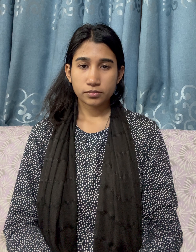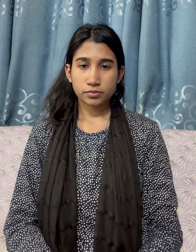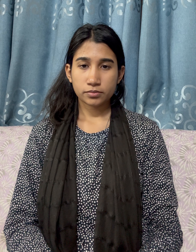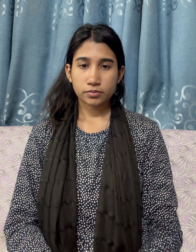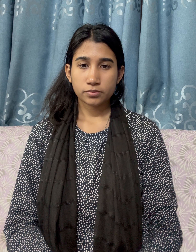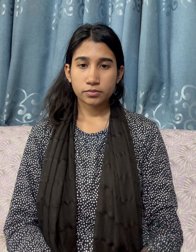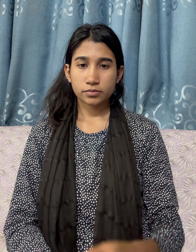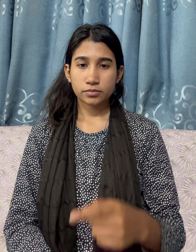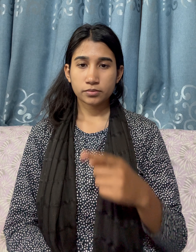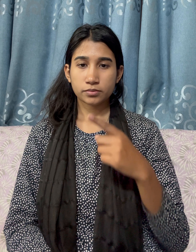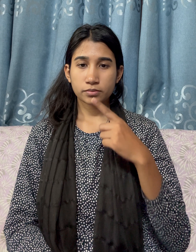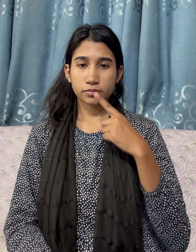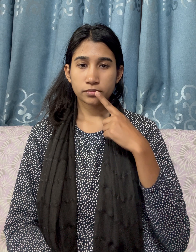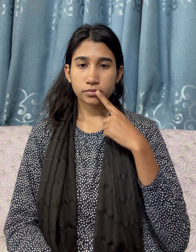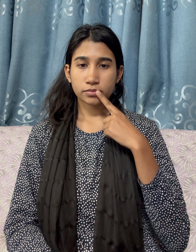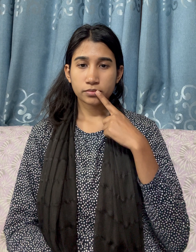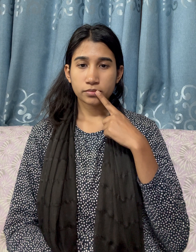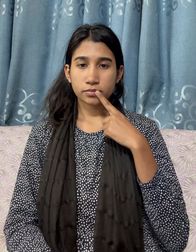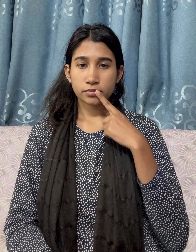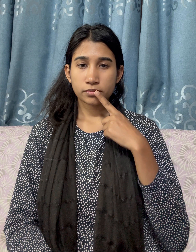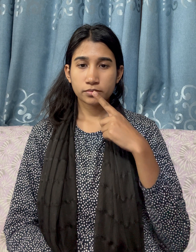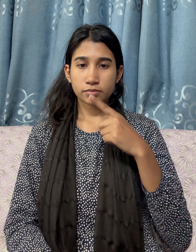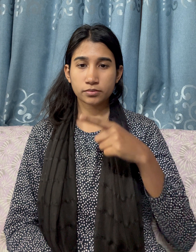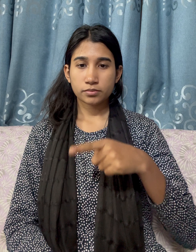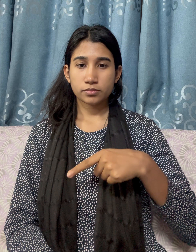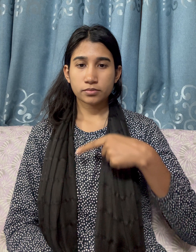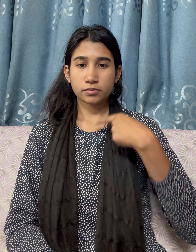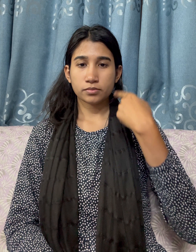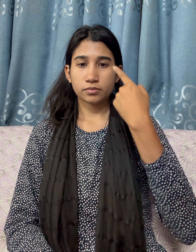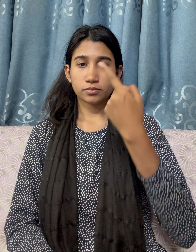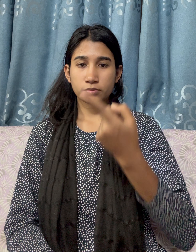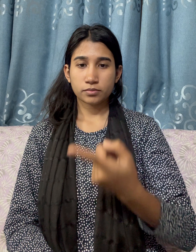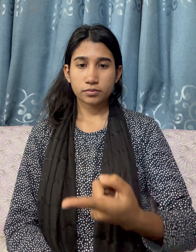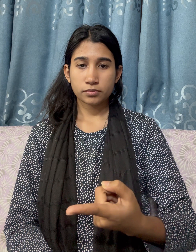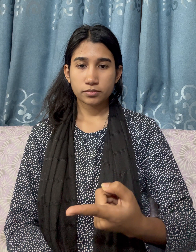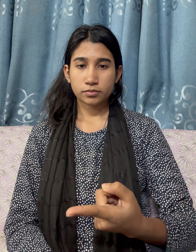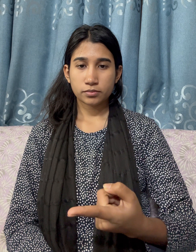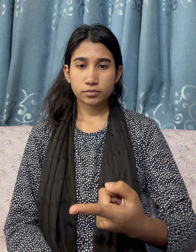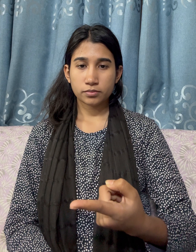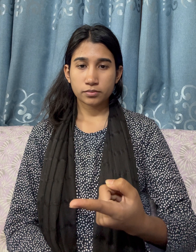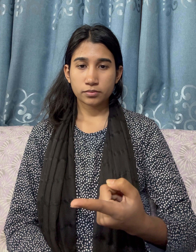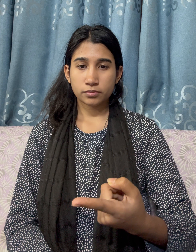আগামীকাল